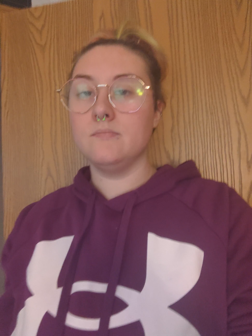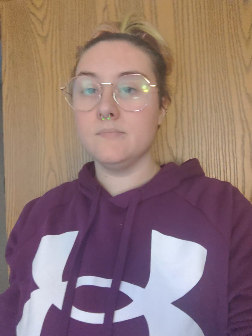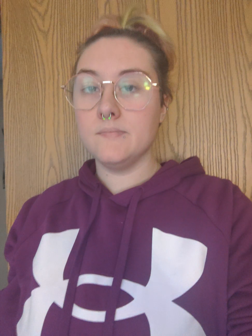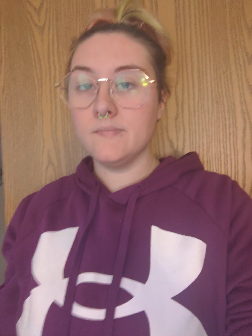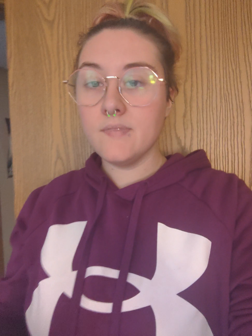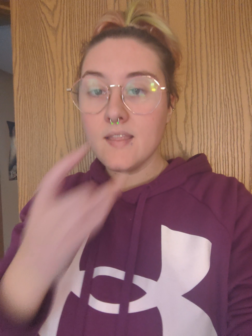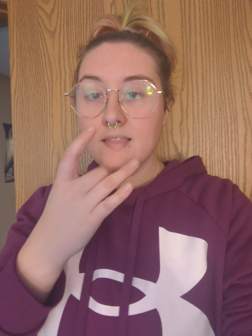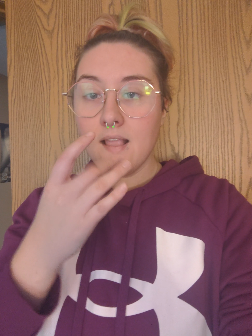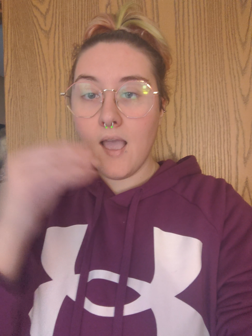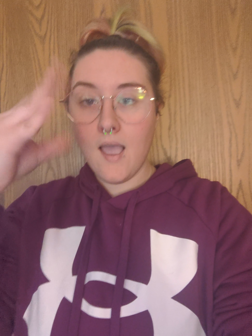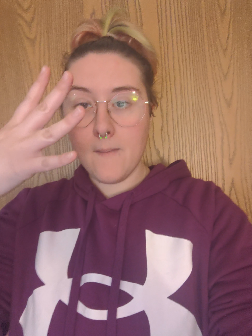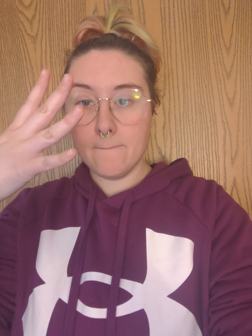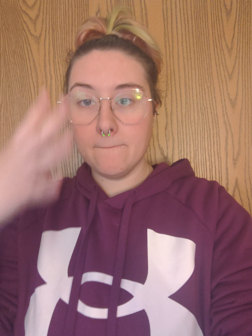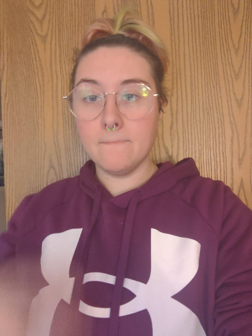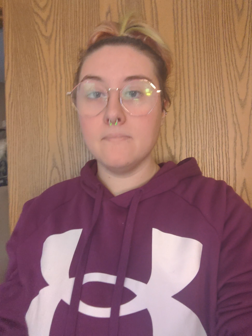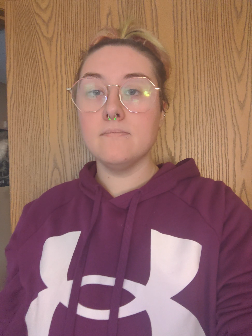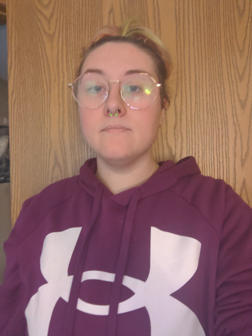lamp